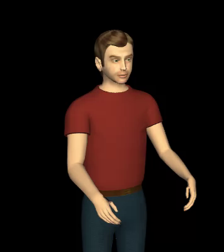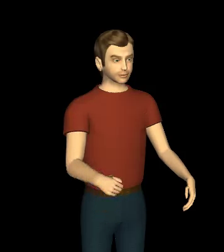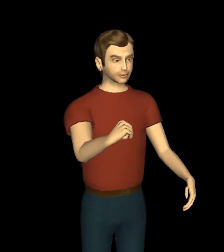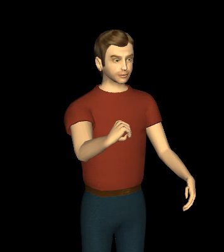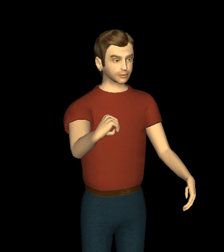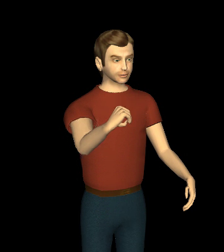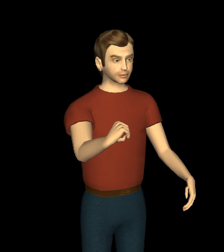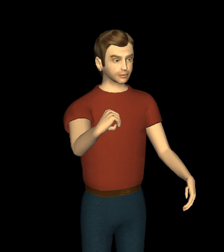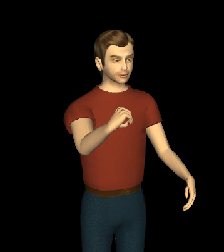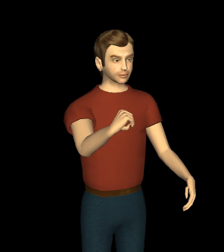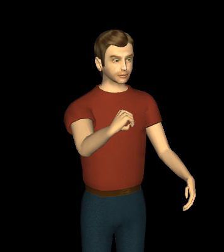أكتوبر